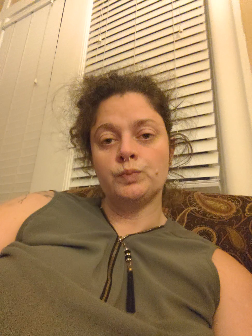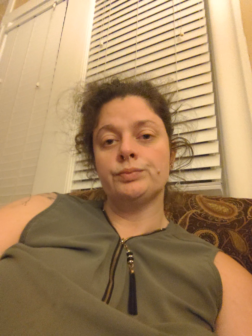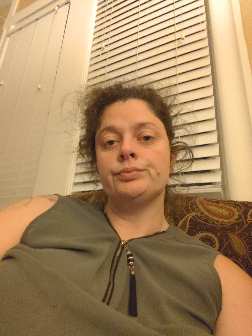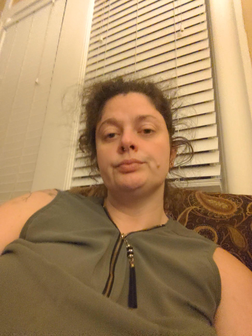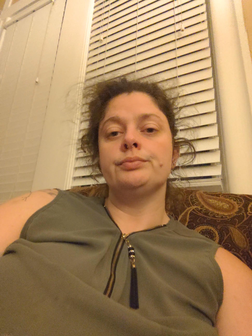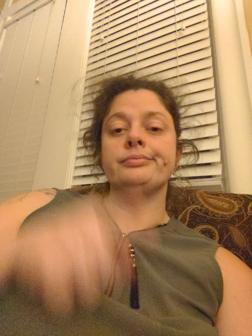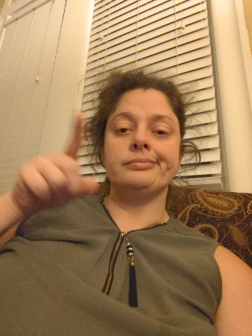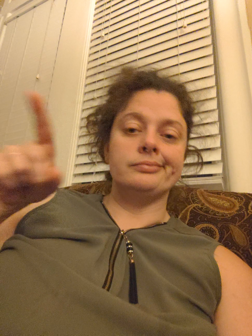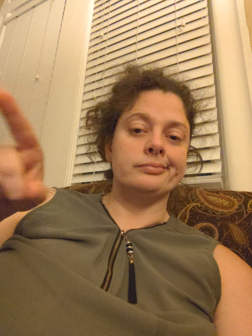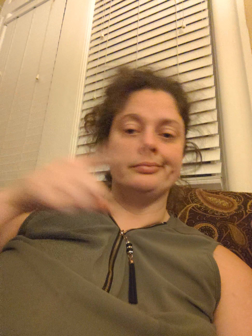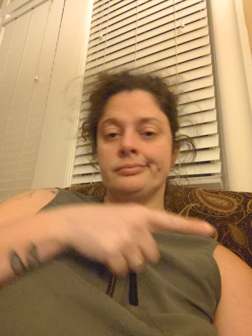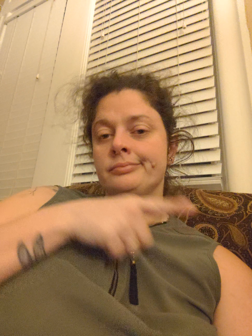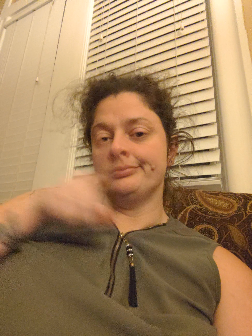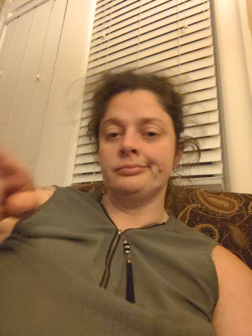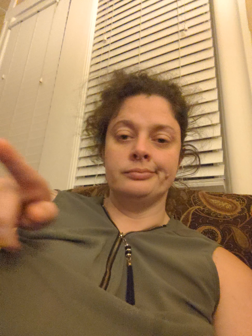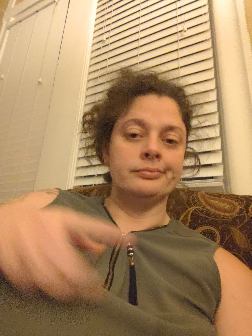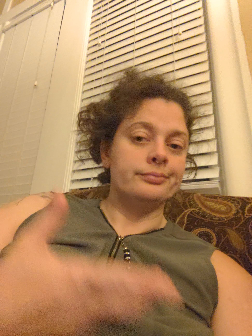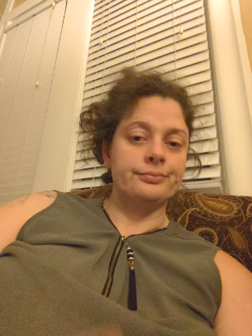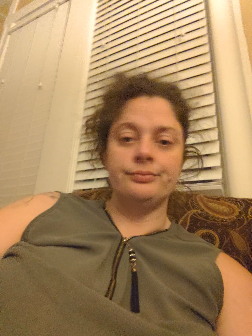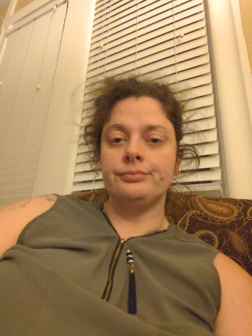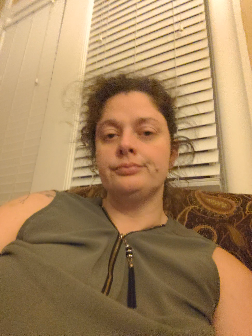he/she/it